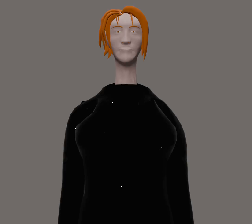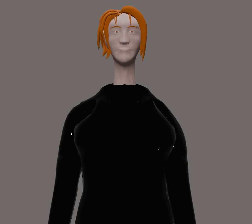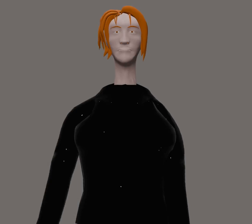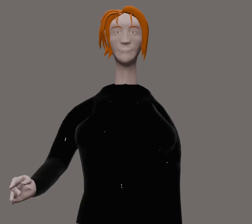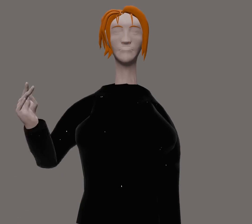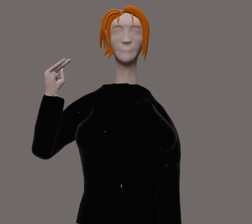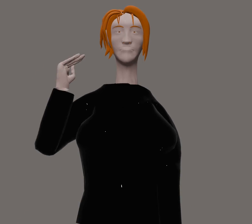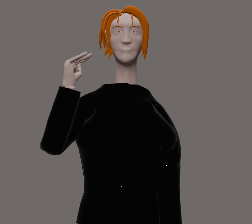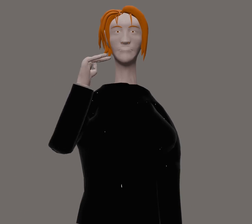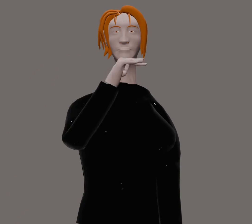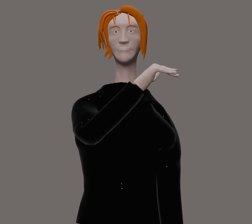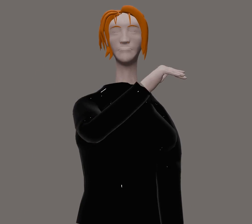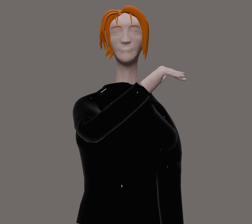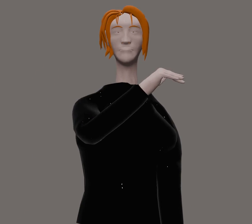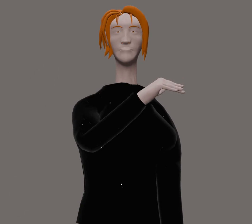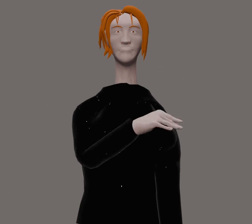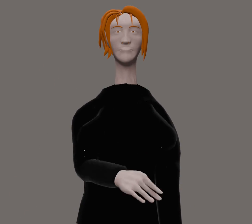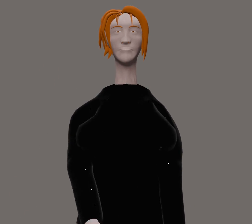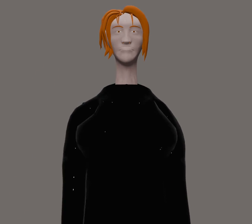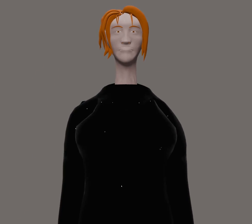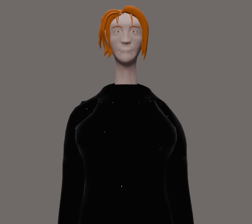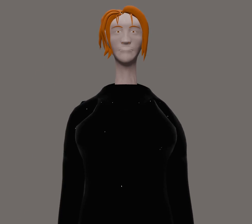Betray